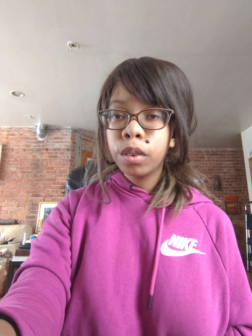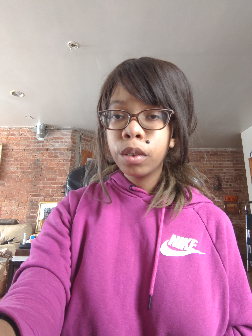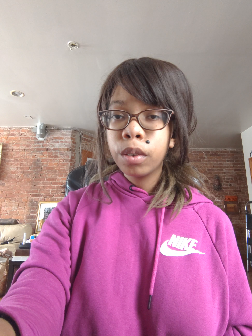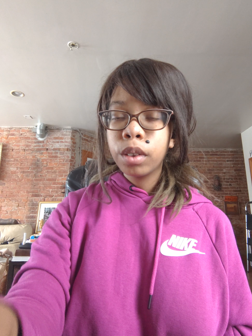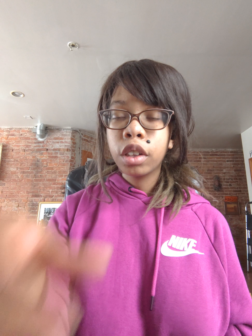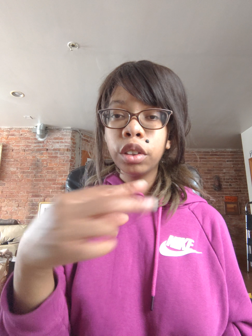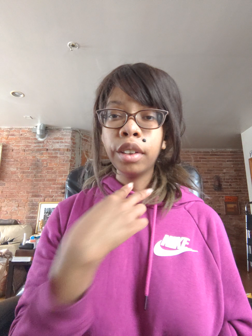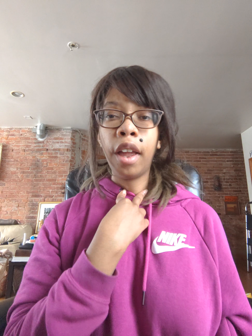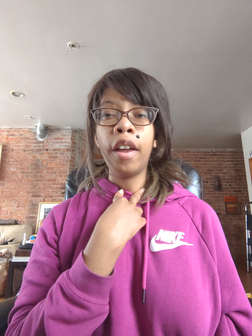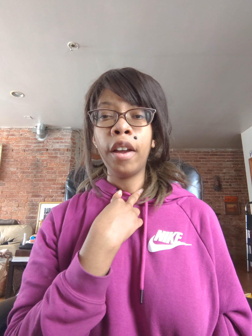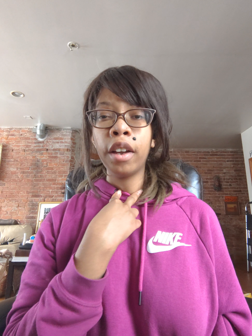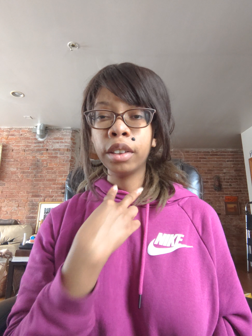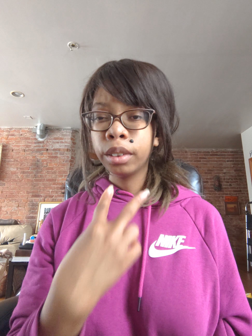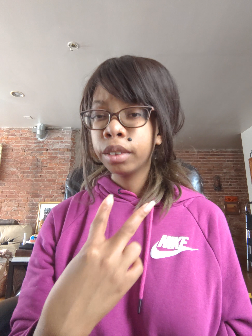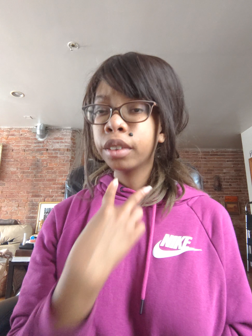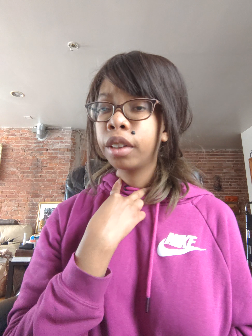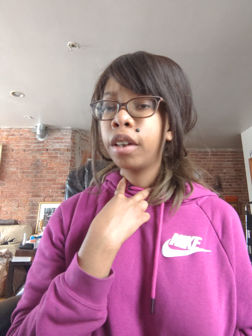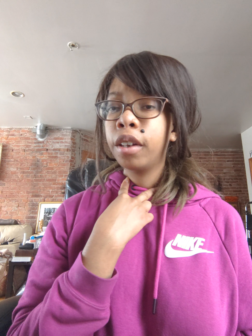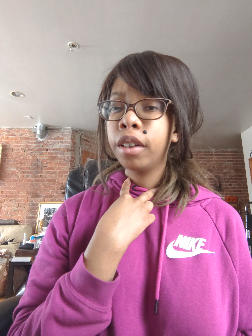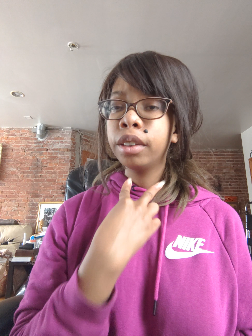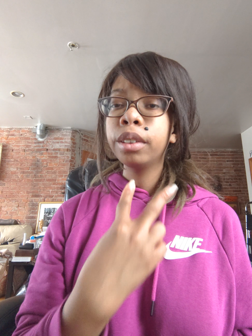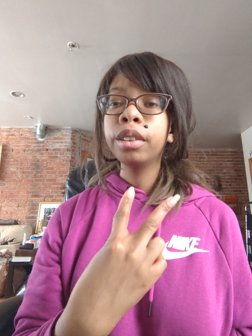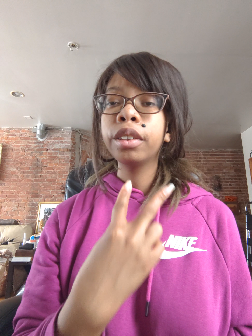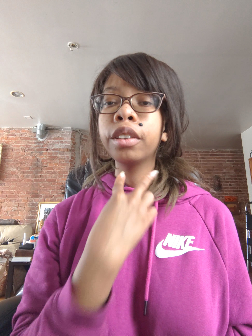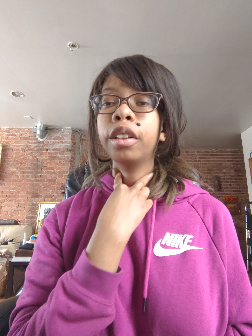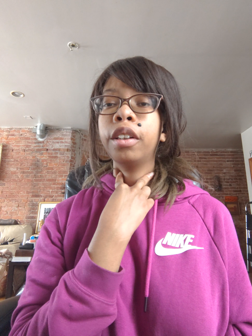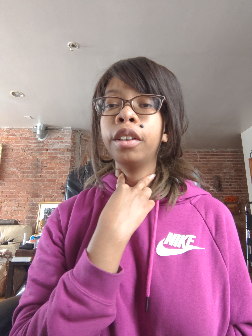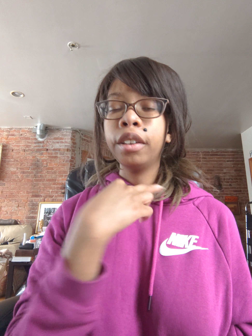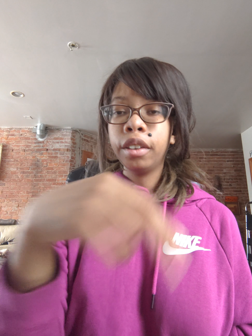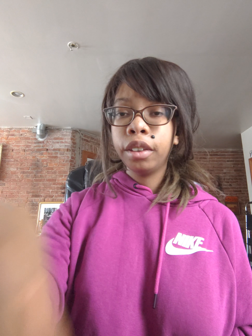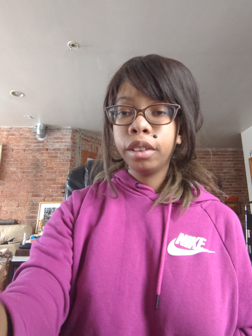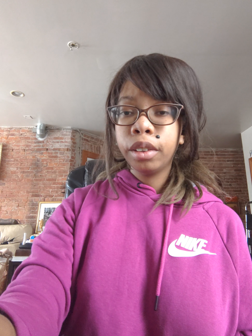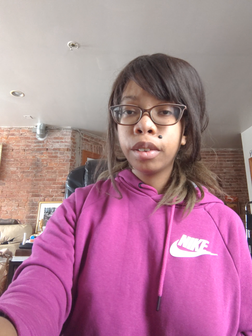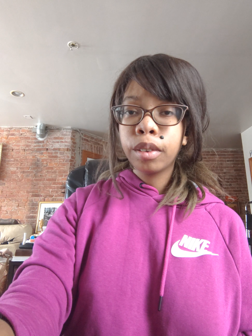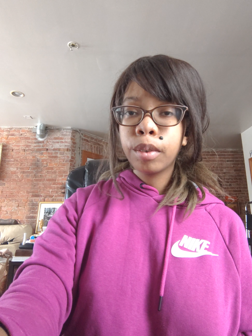stuck